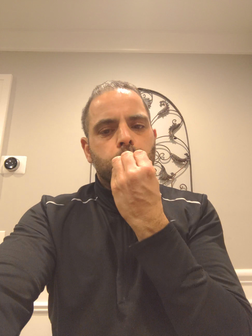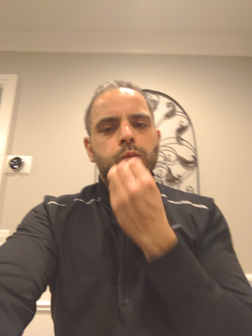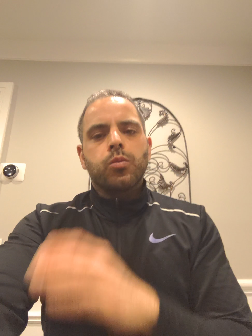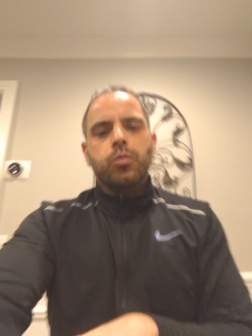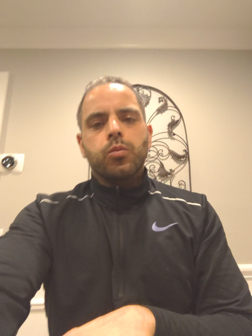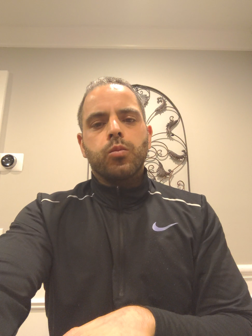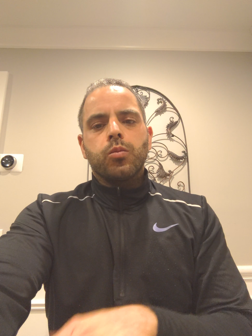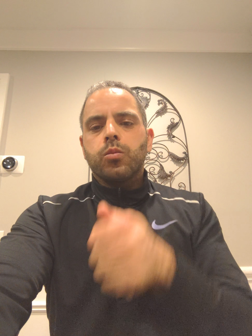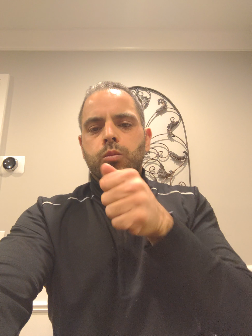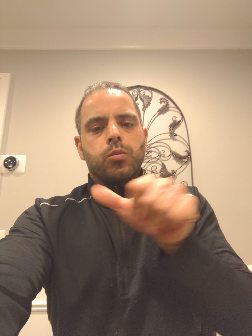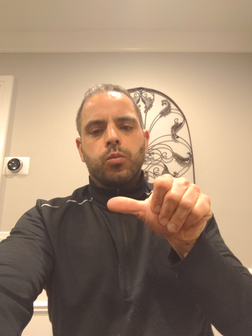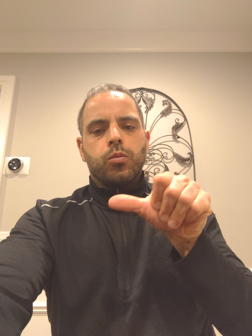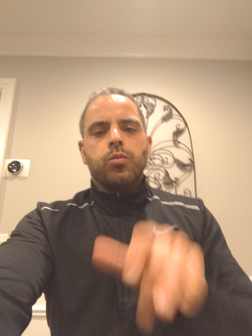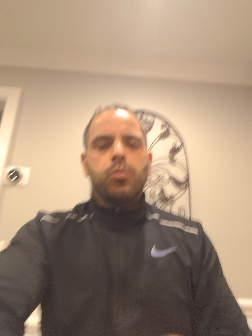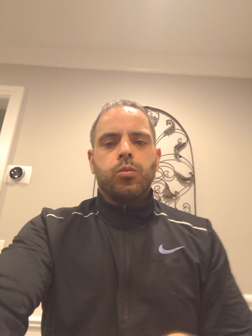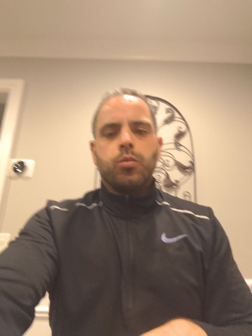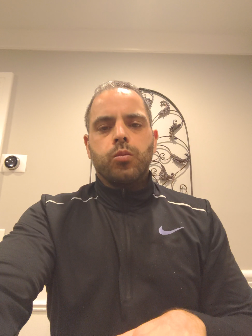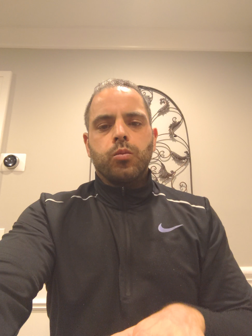any